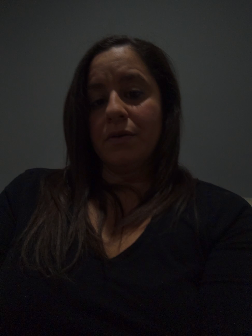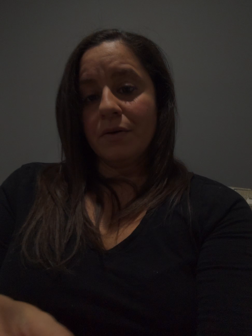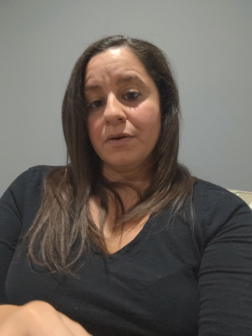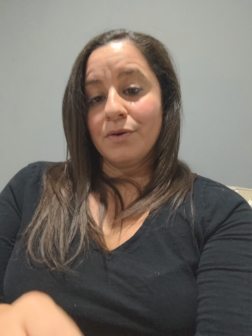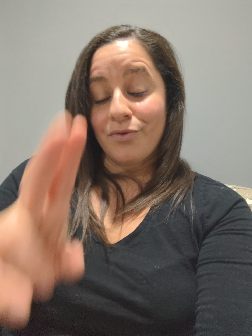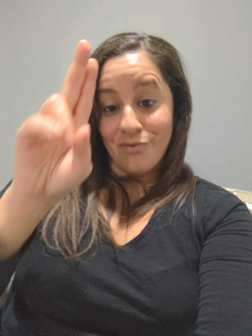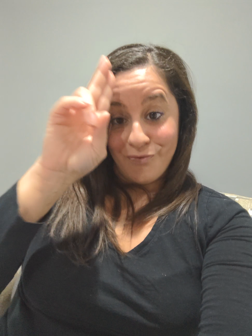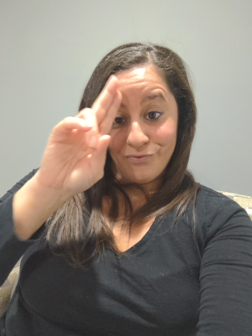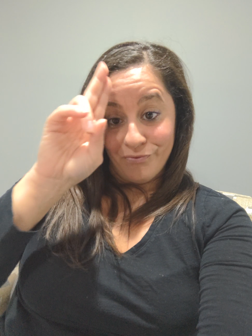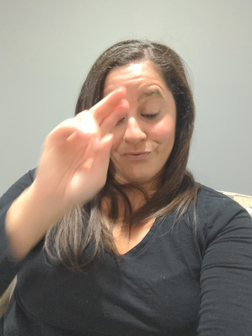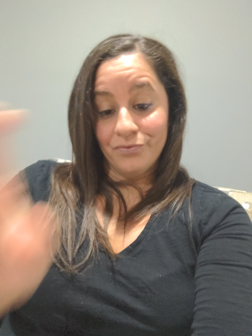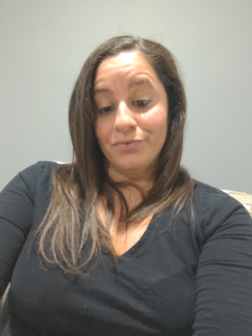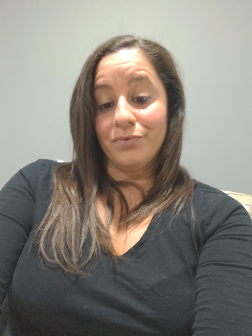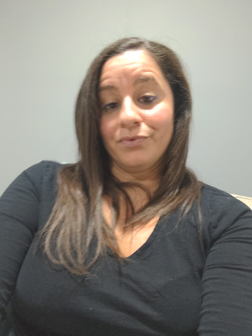uncle